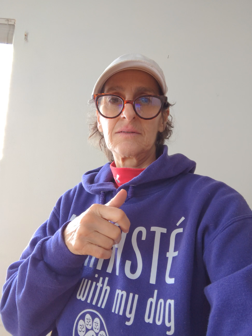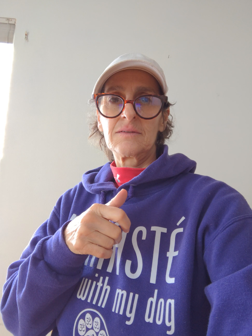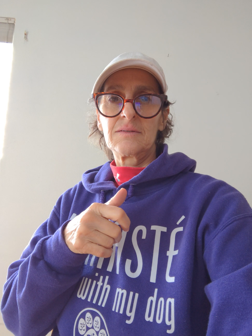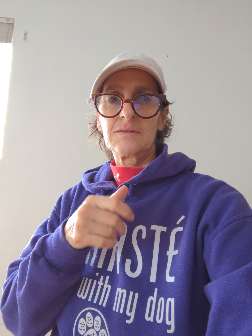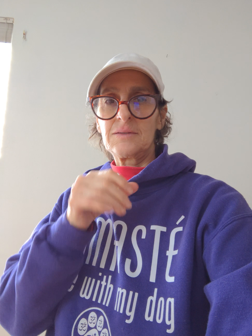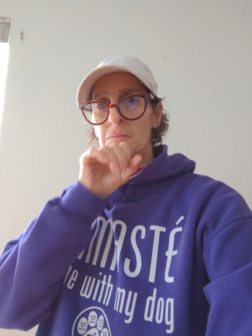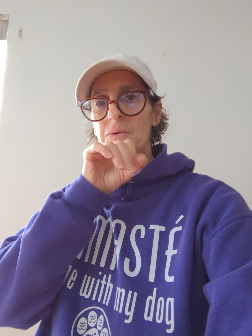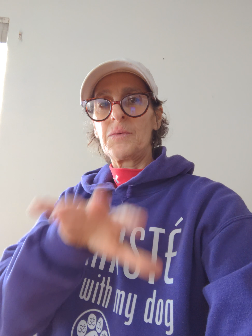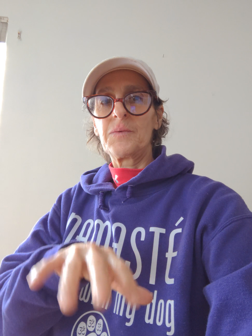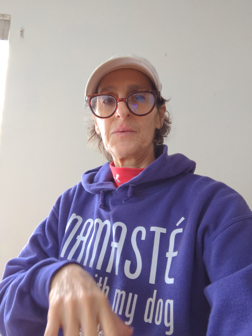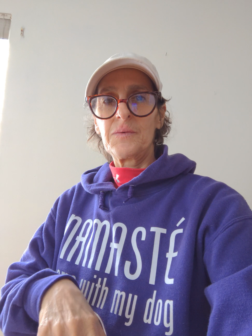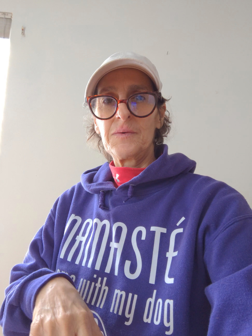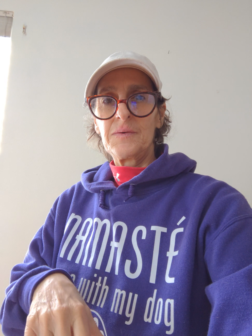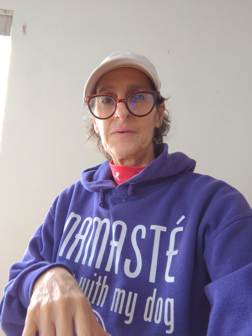blow